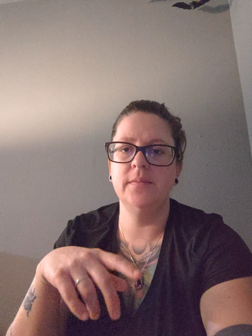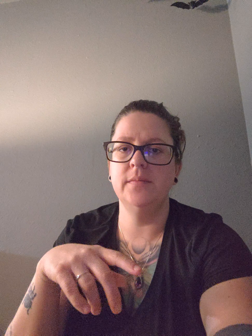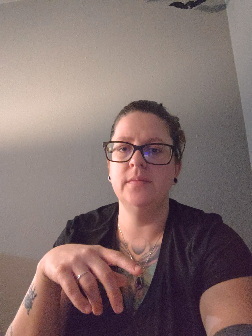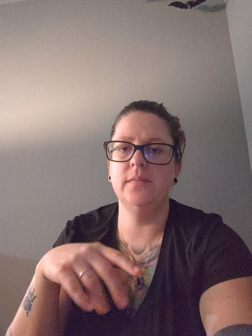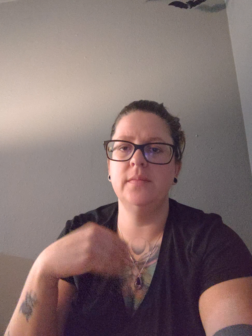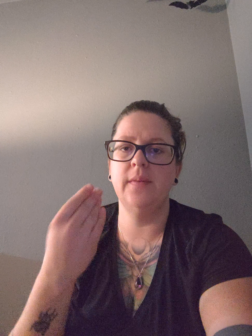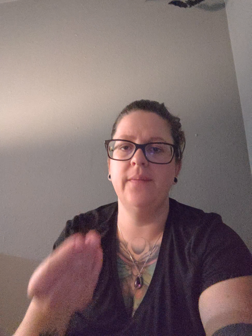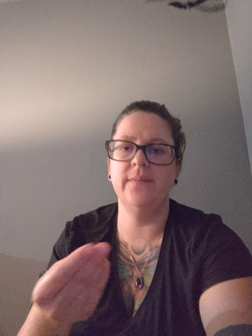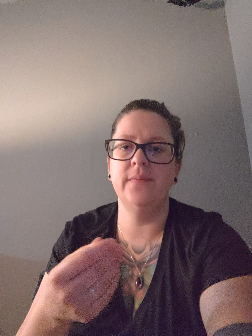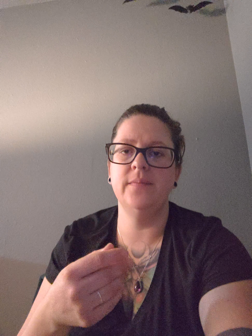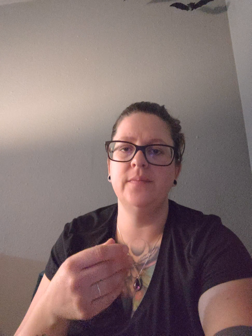give